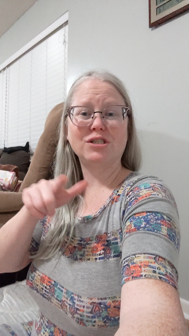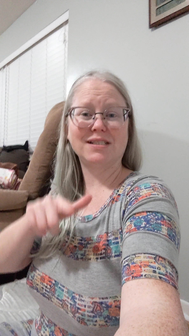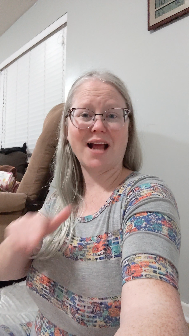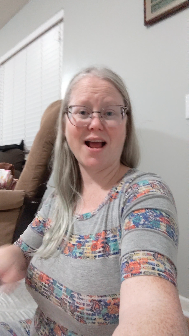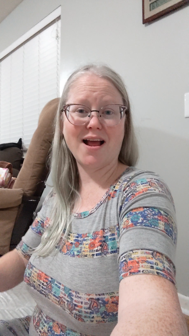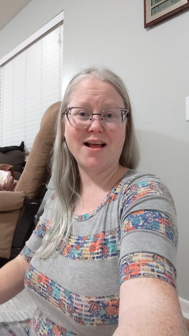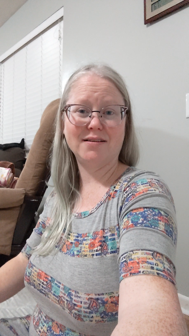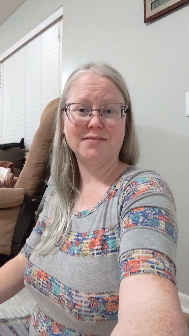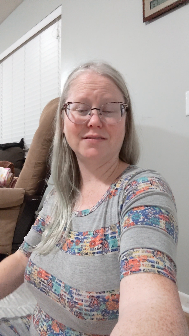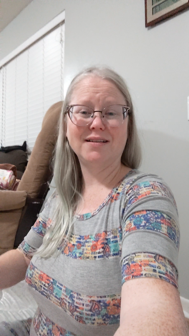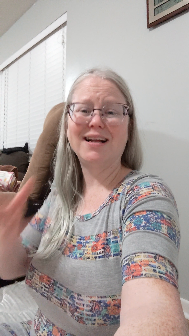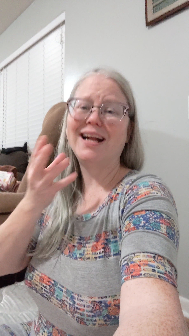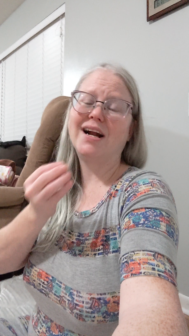gentle